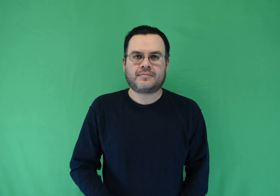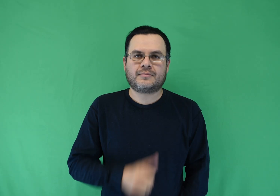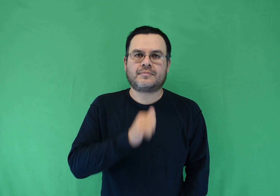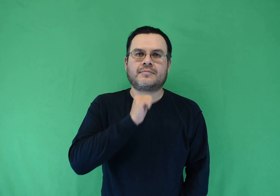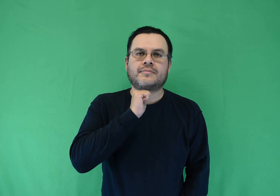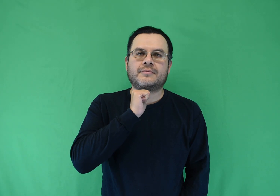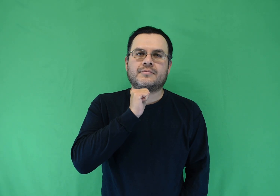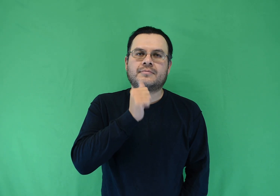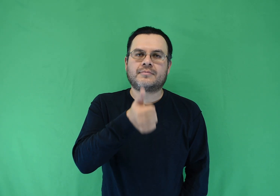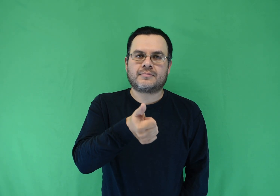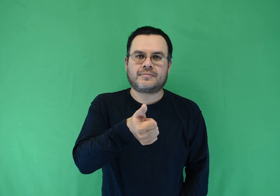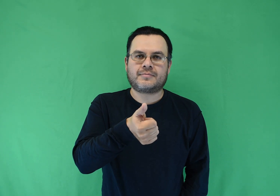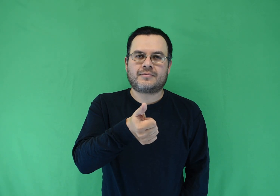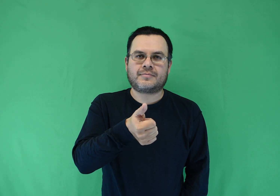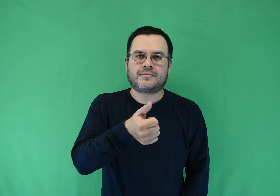nada